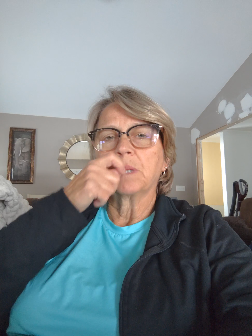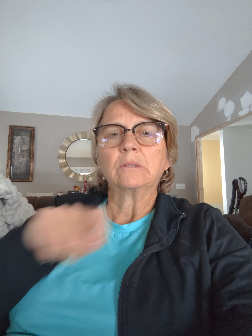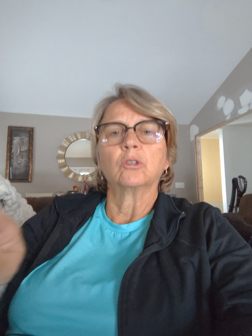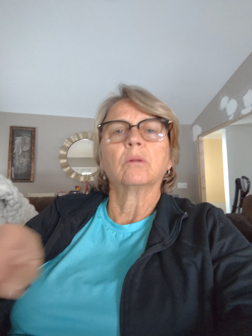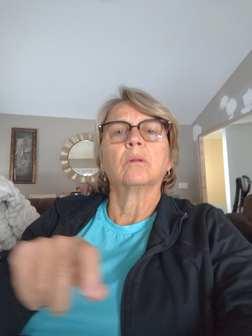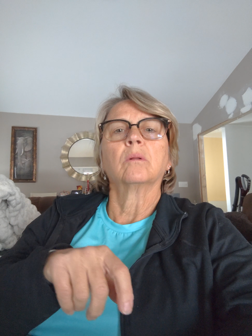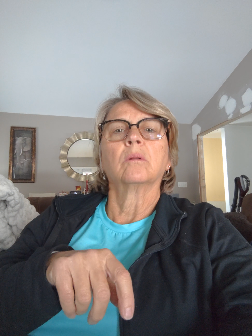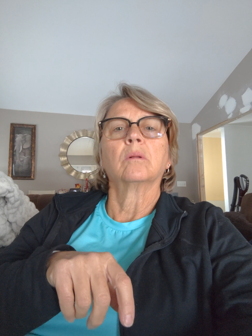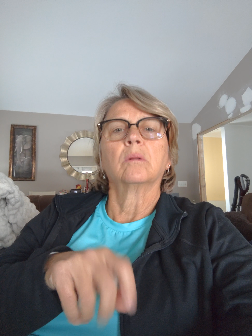pencil